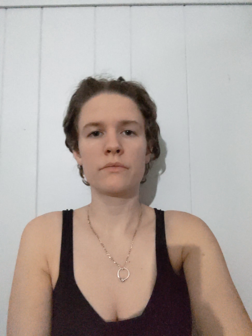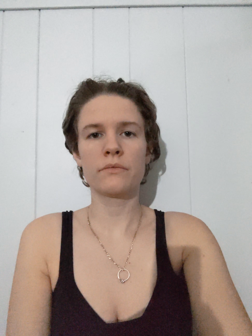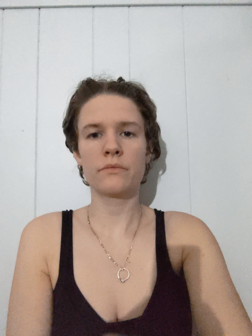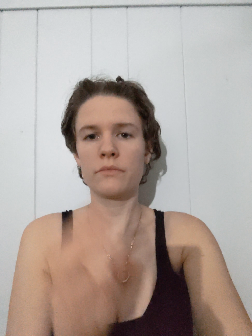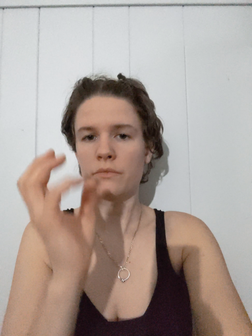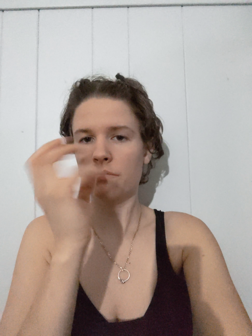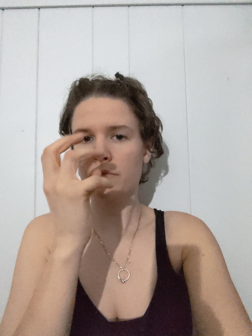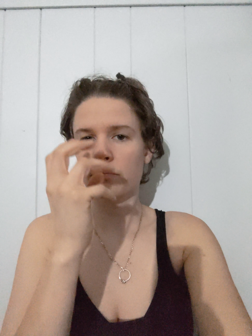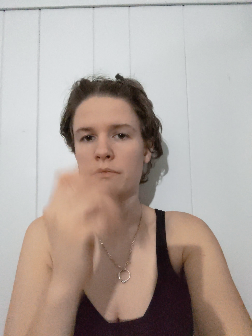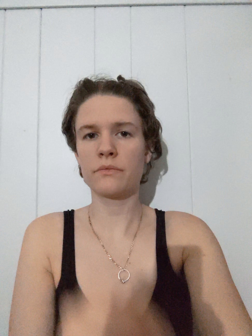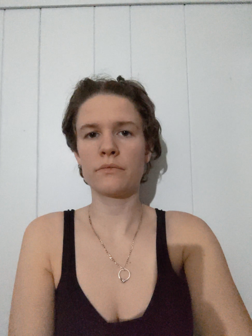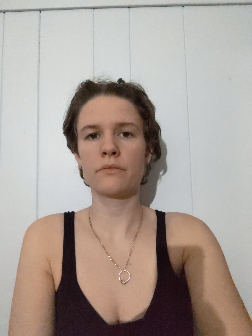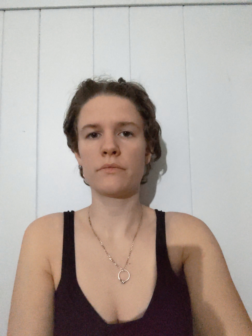clown